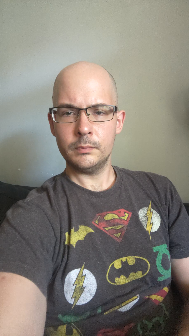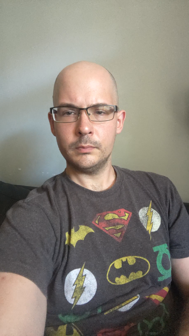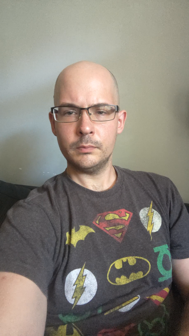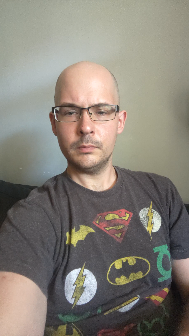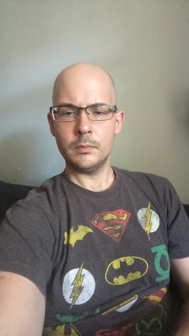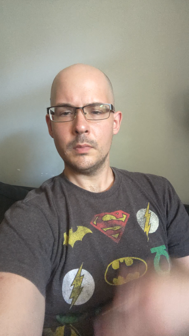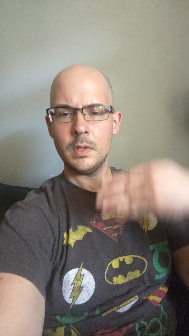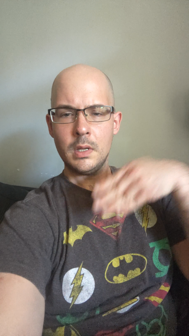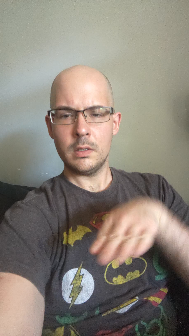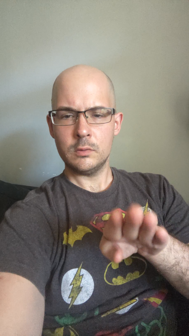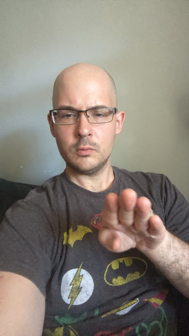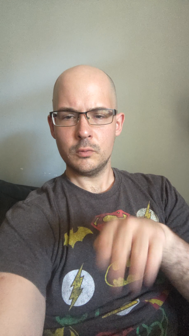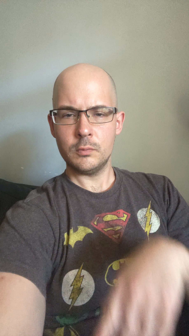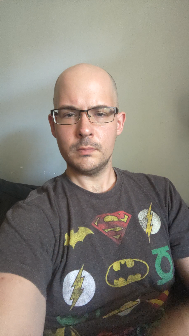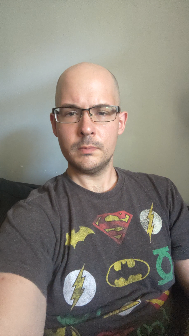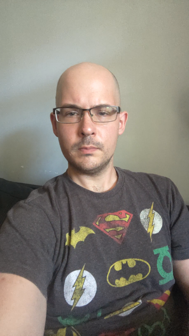enter